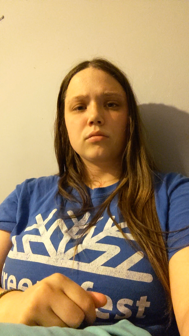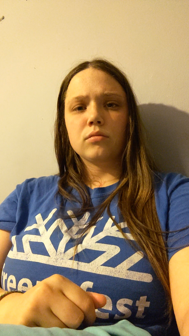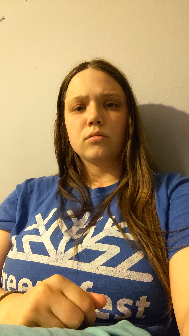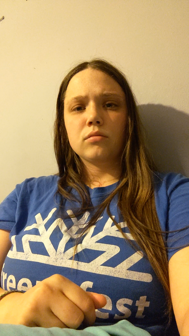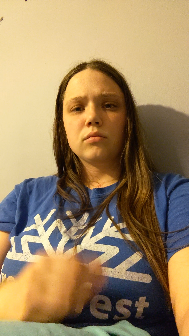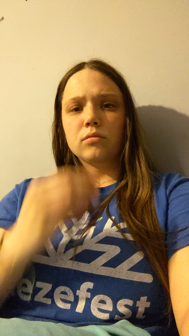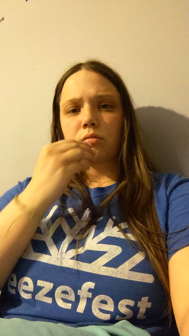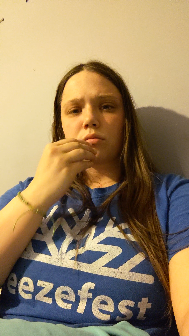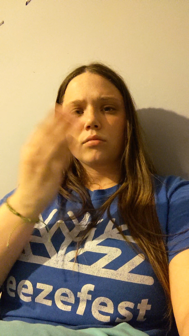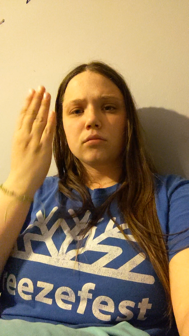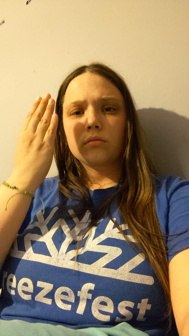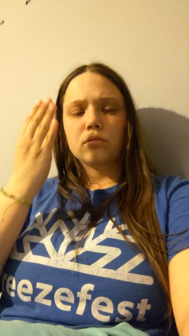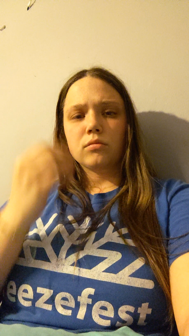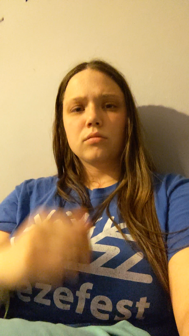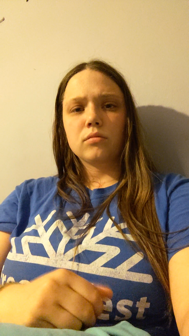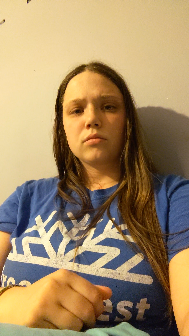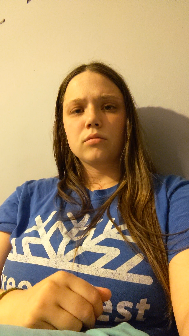breakfast